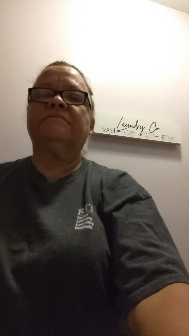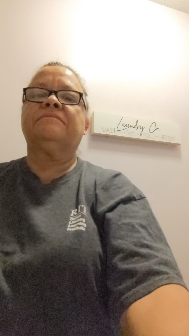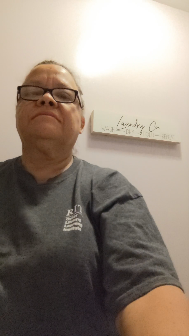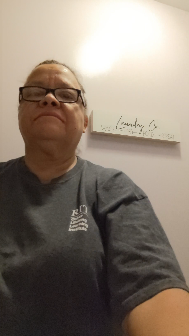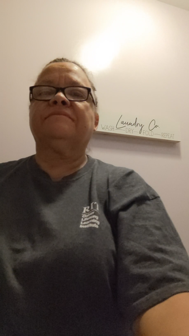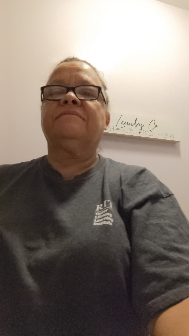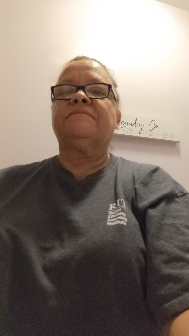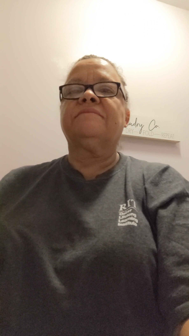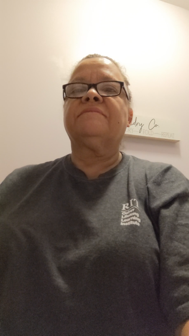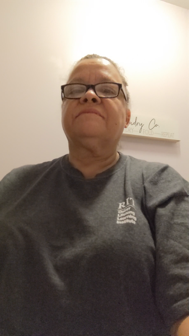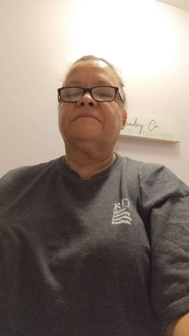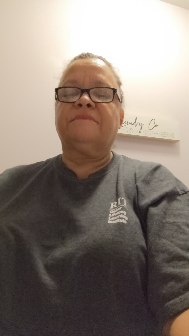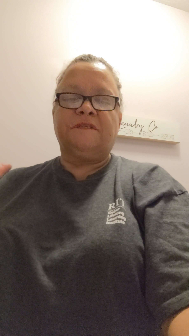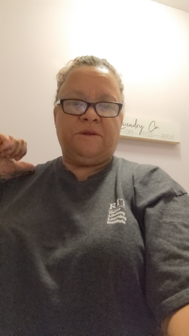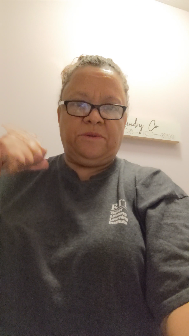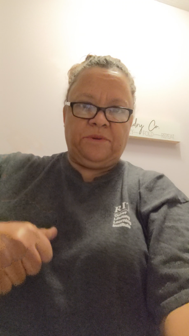coats